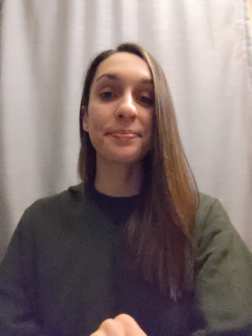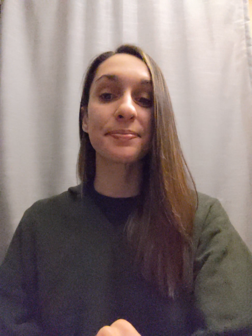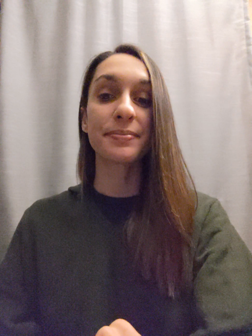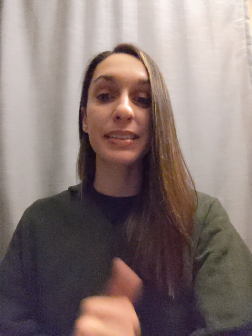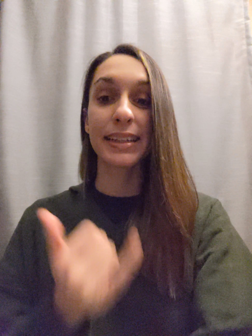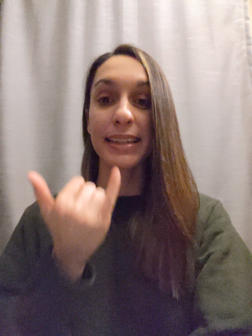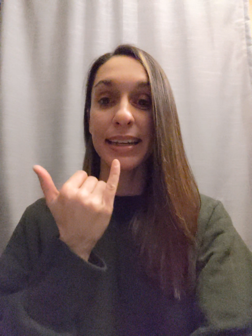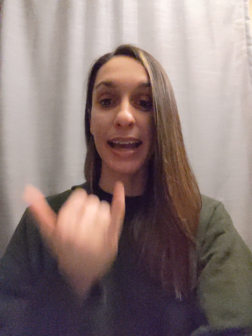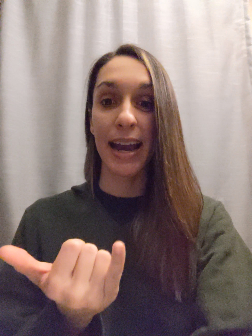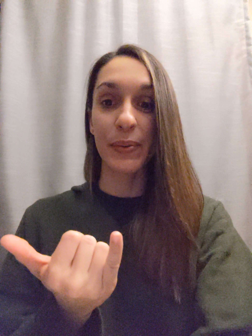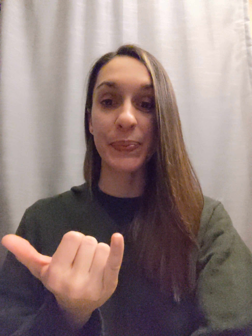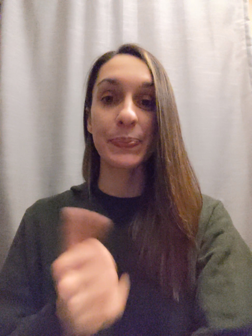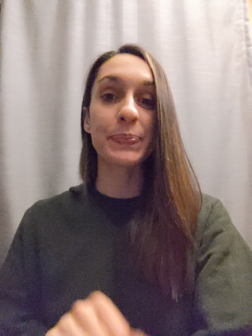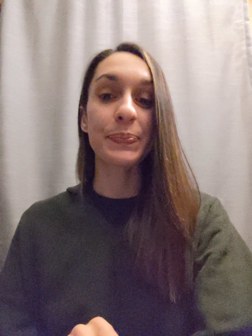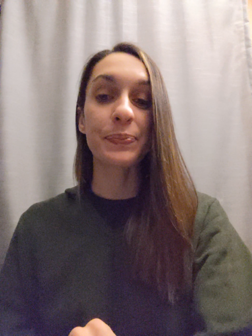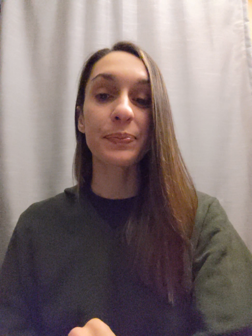now